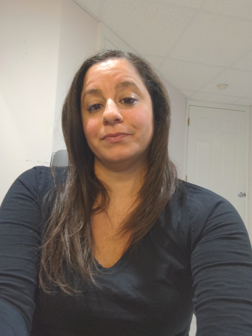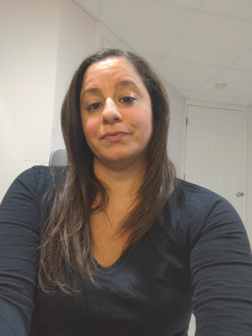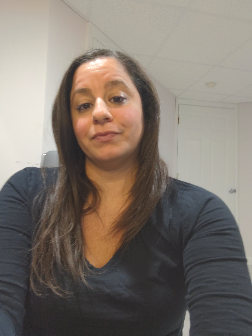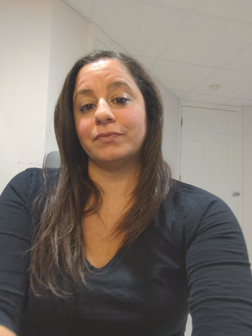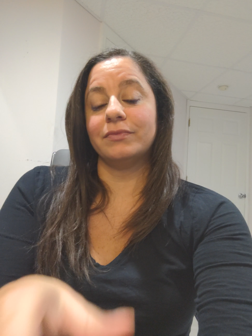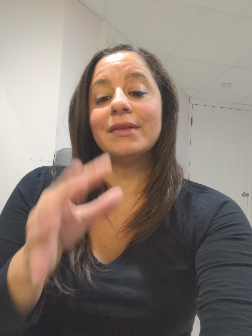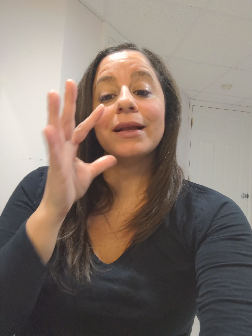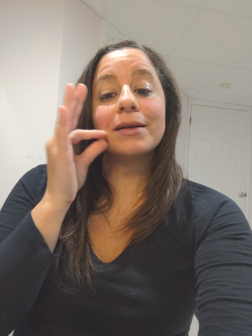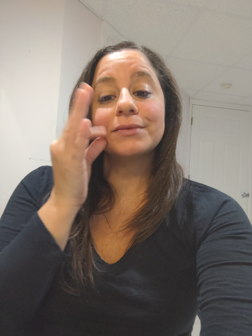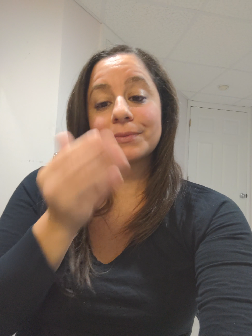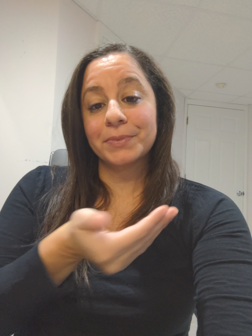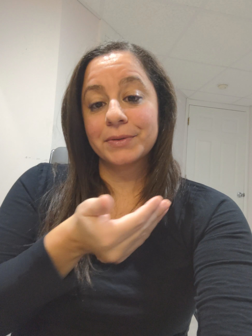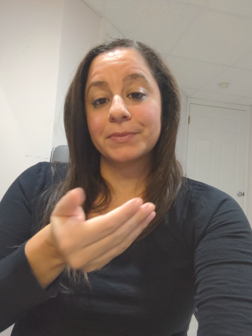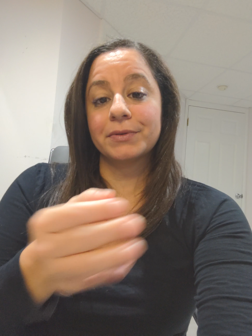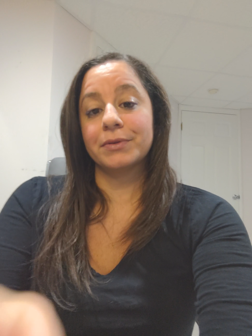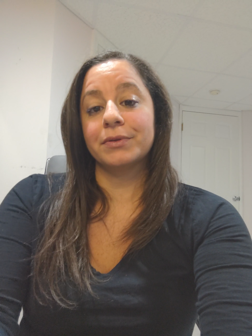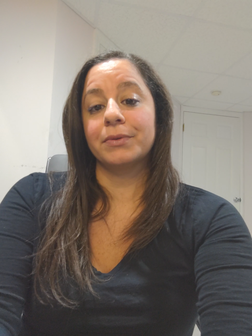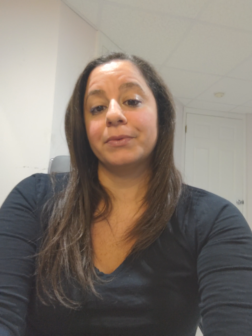kitty